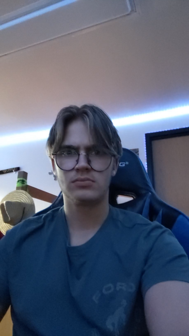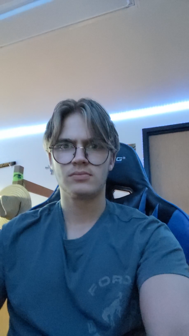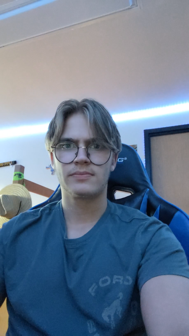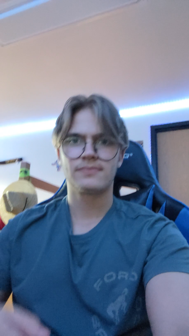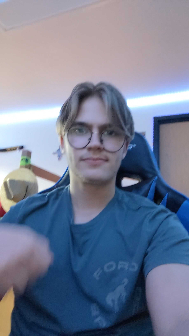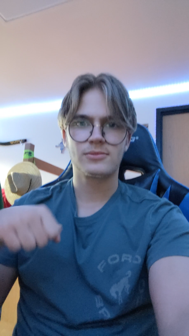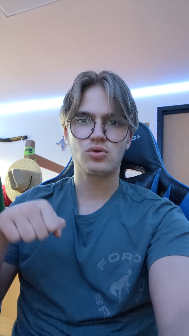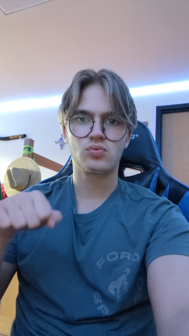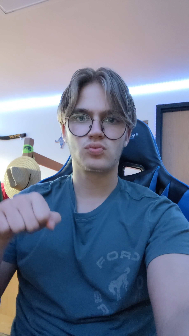motorcycle